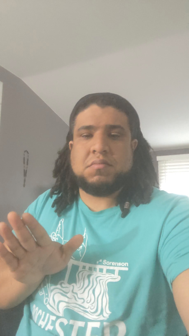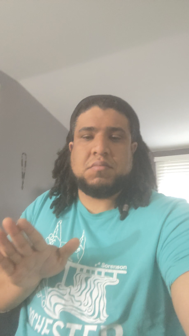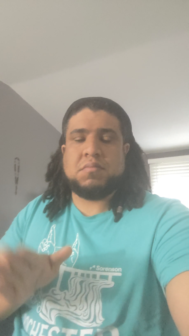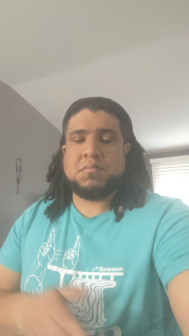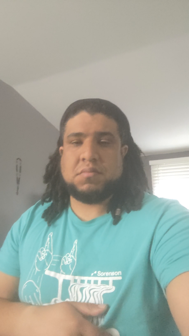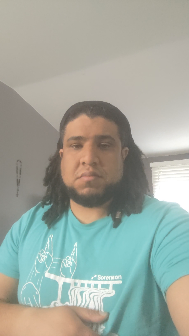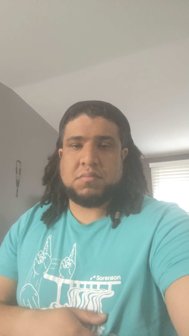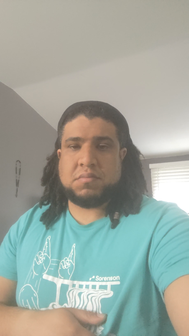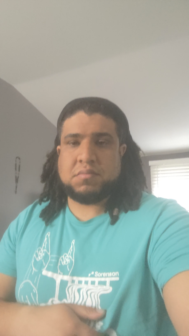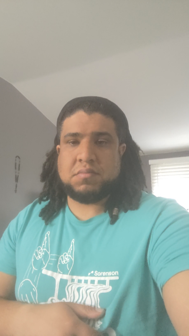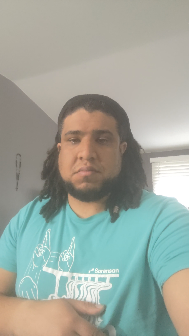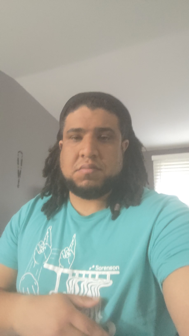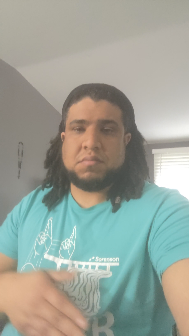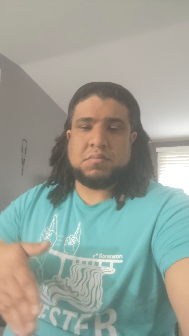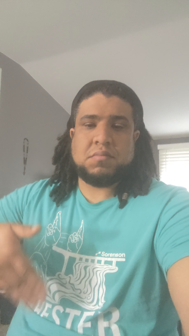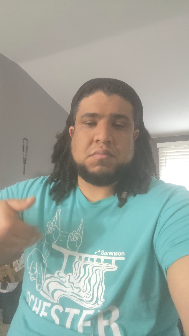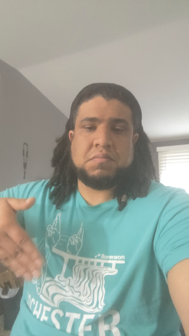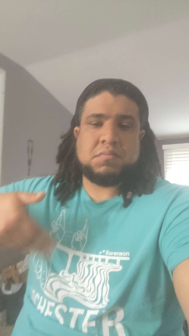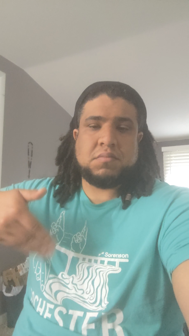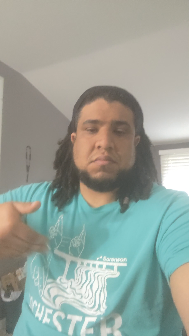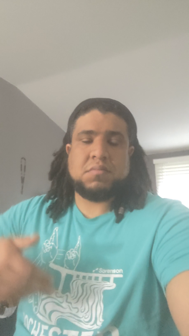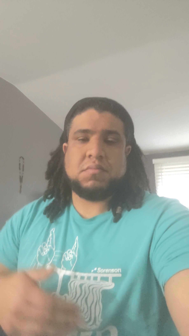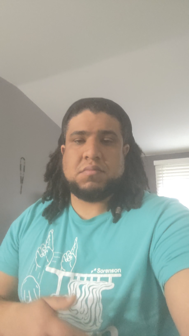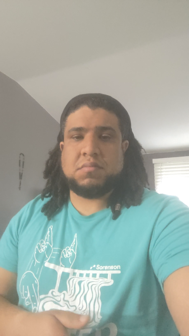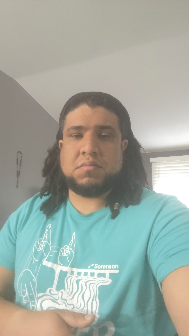pants